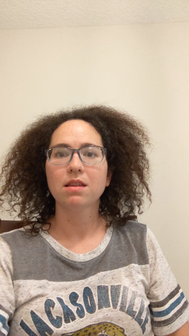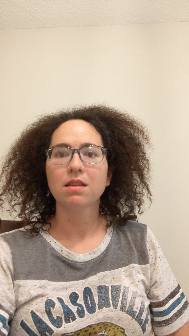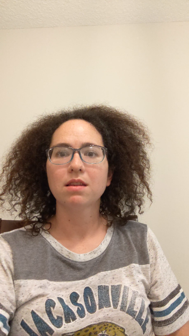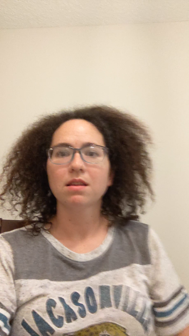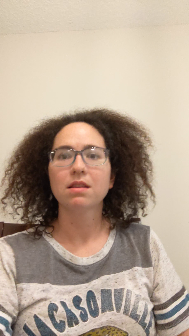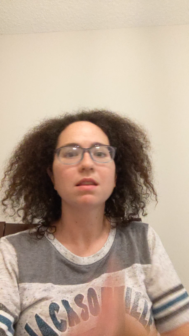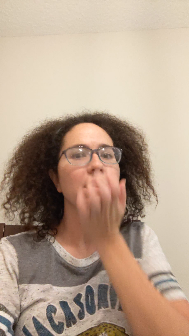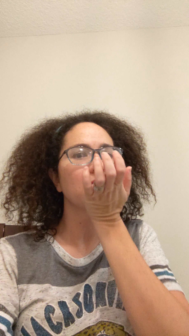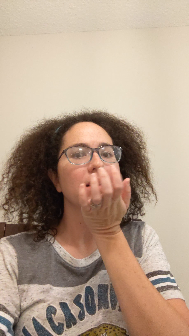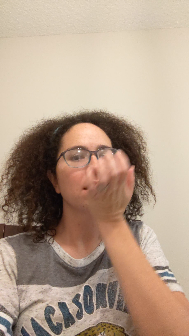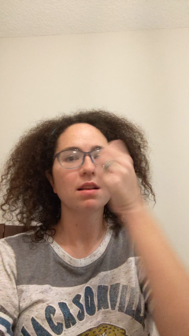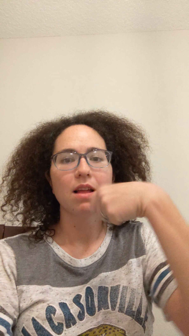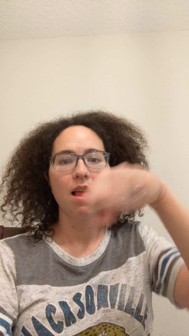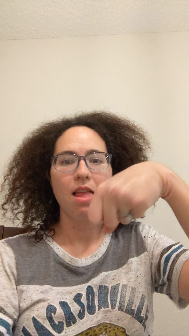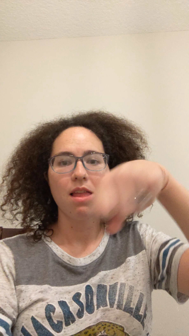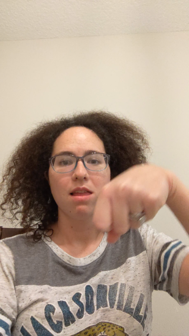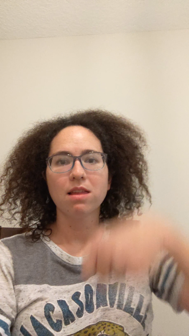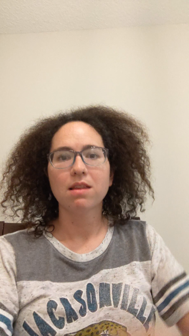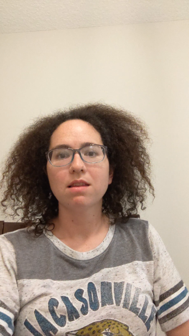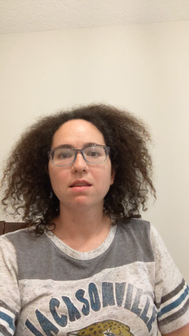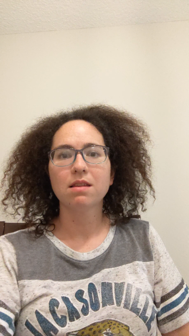lawn mower